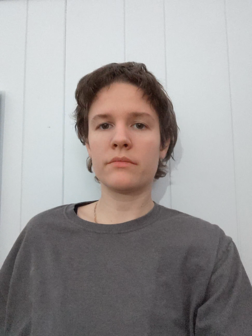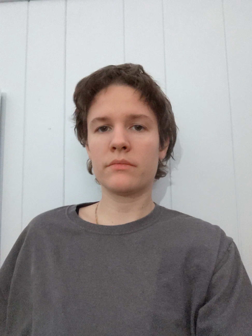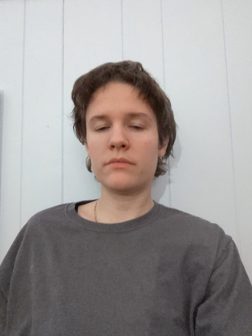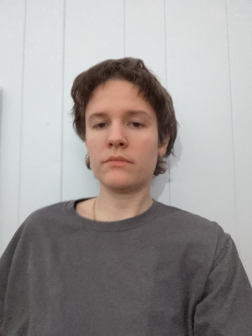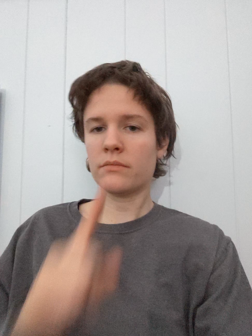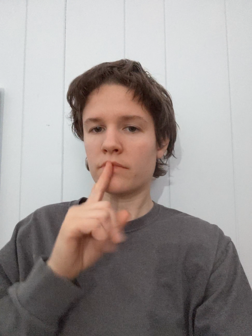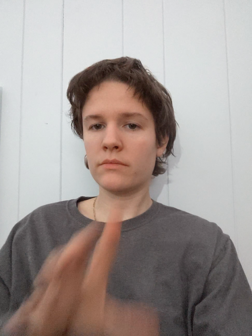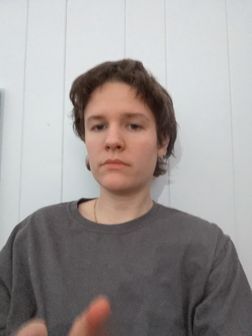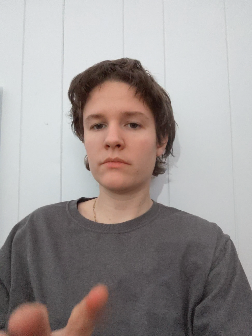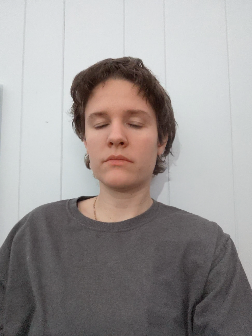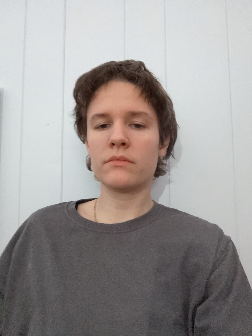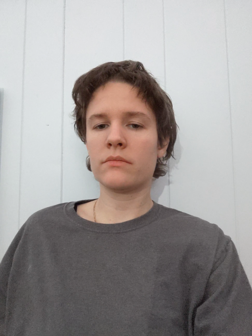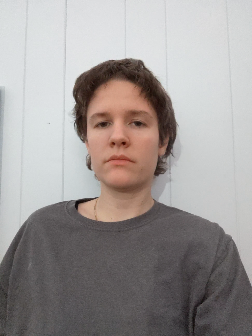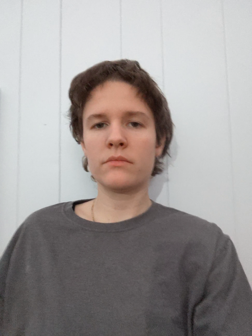blow